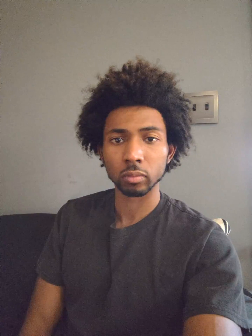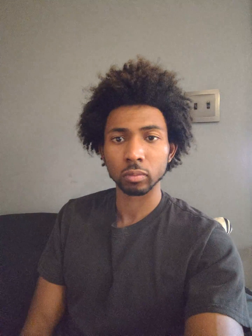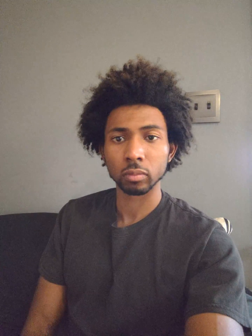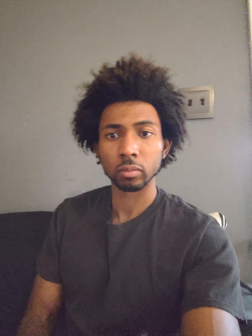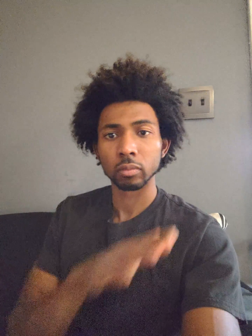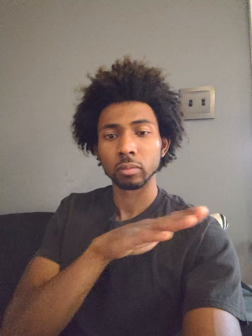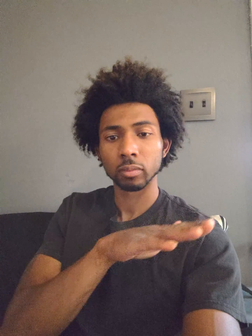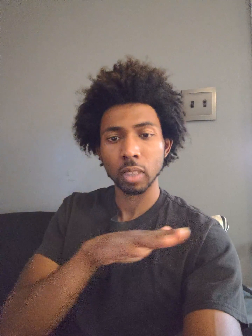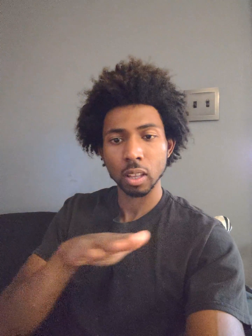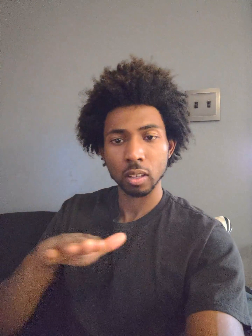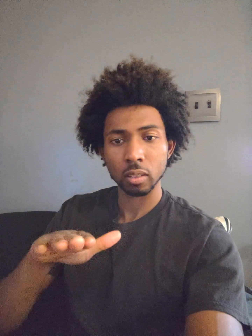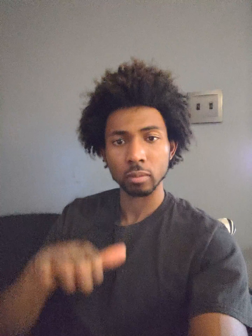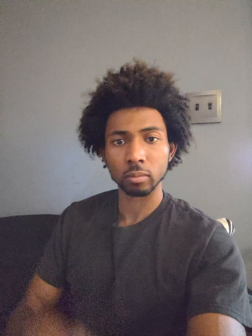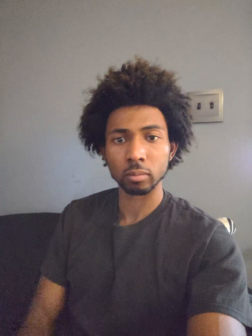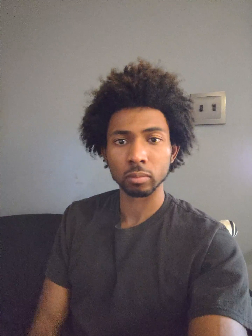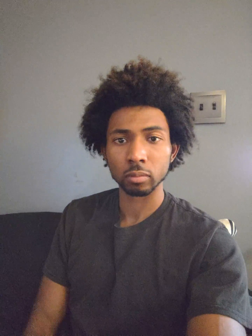nice